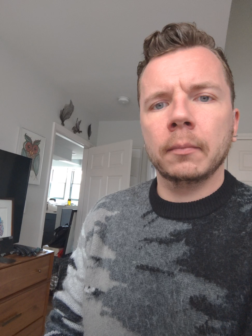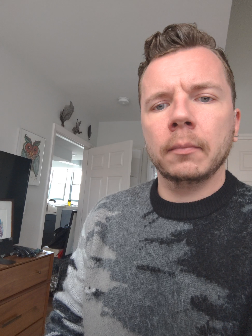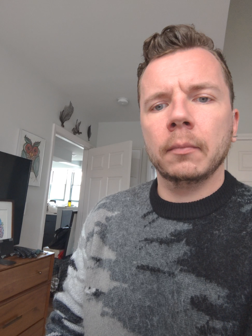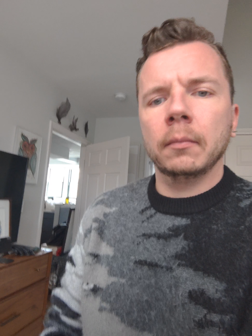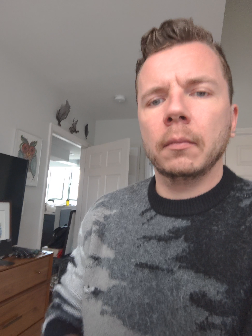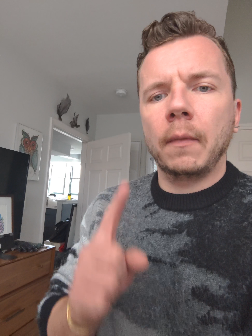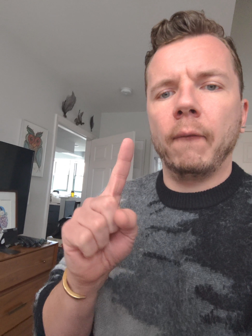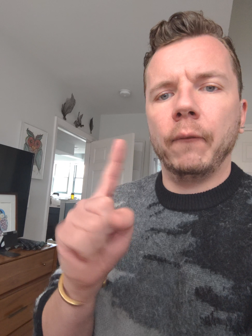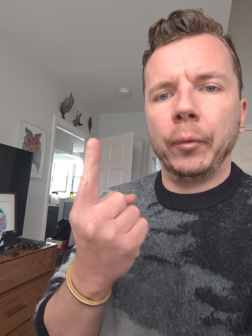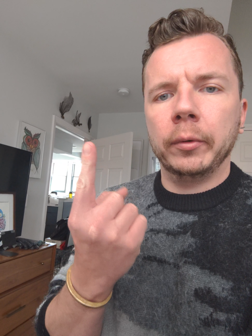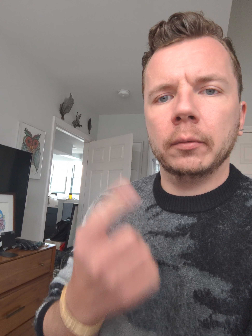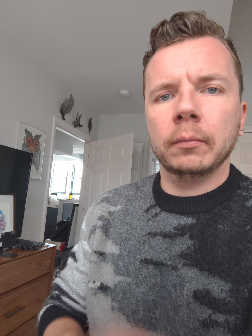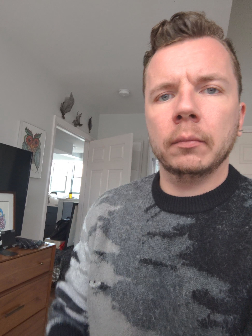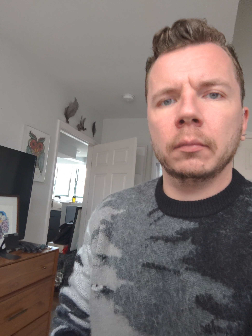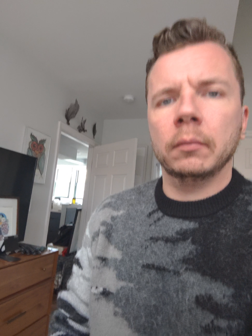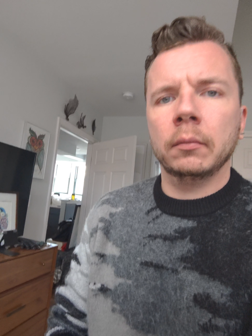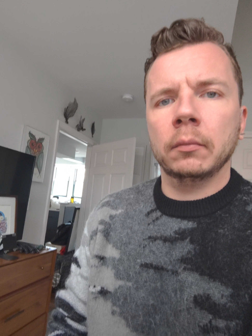first